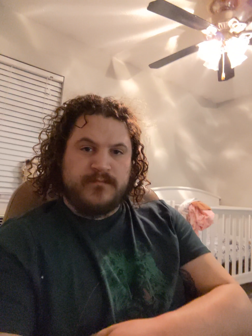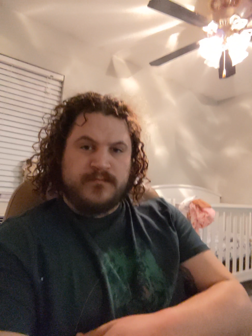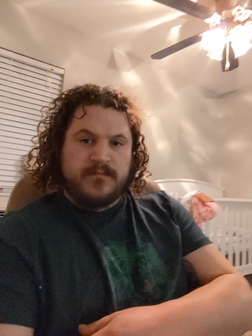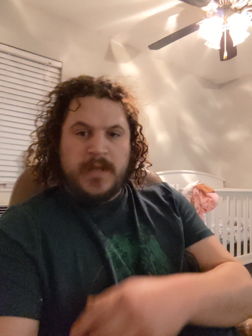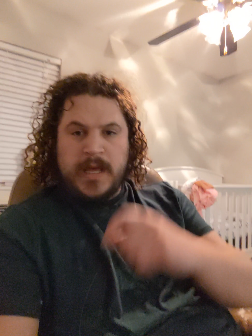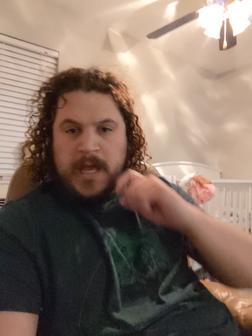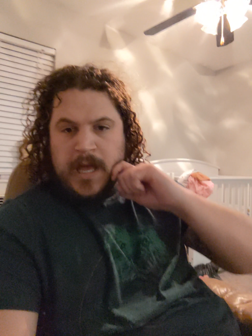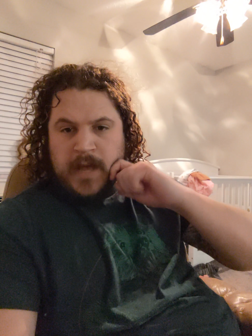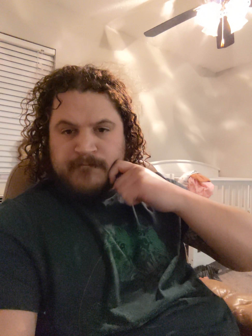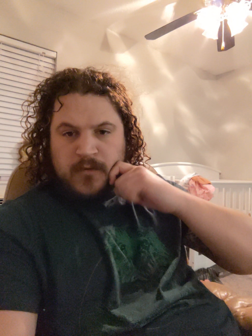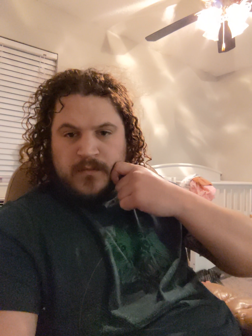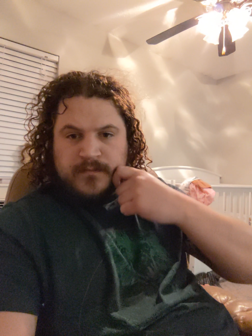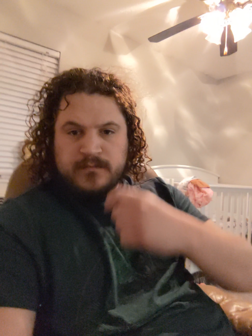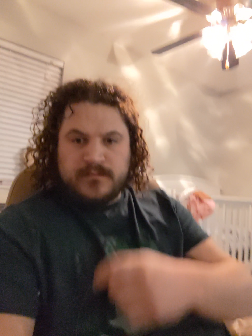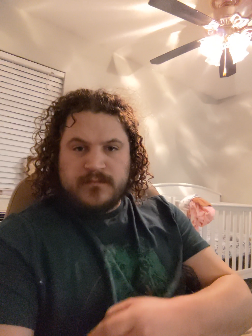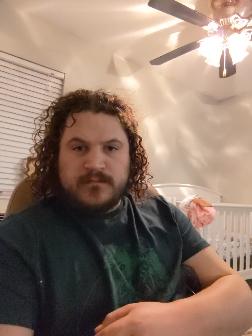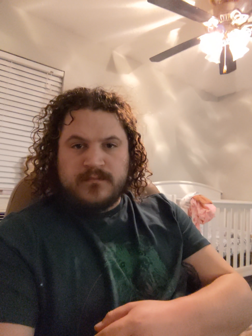apple